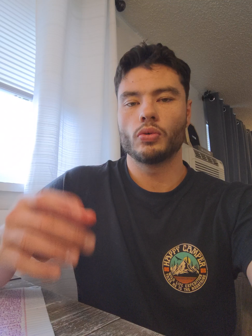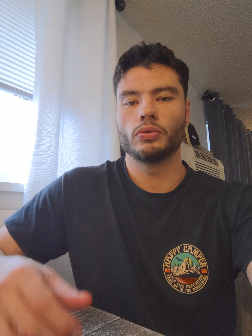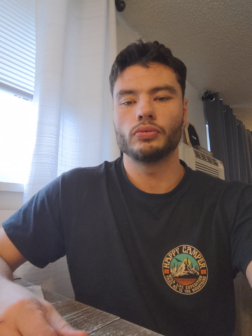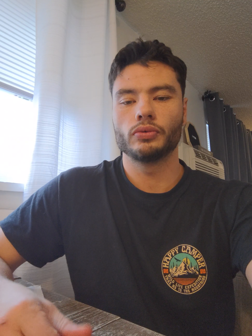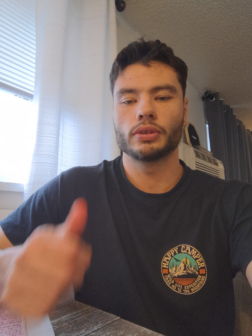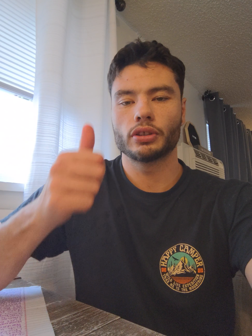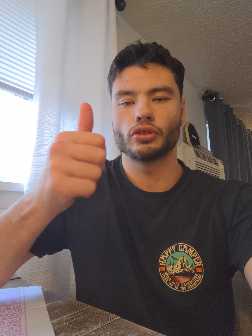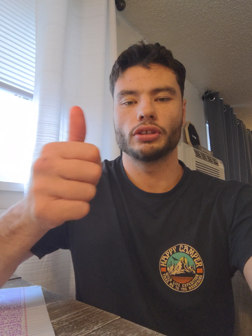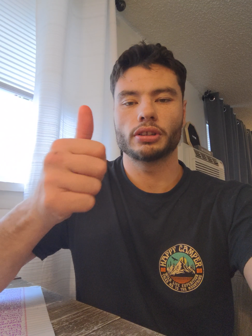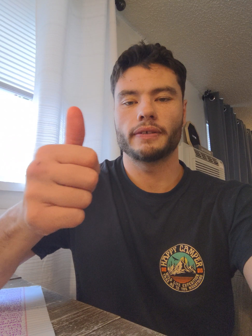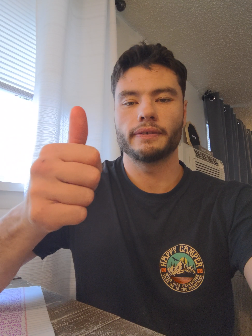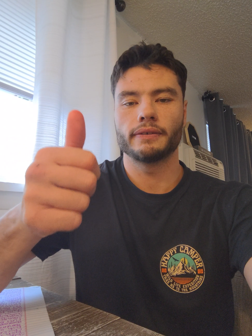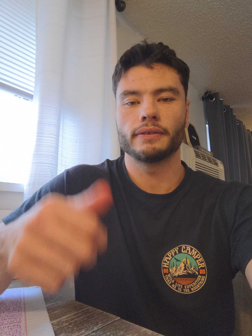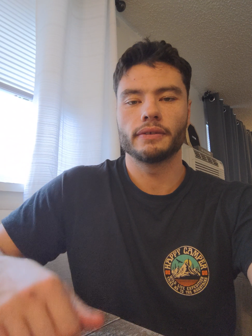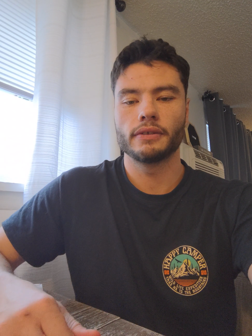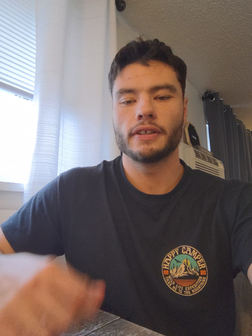yourself